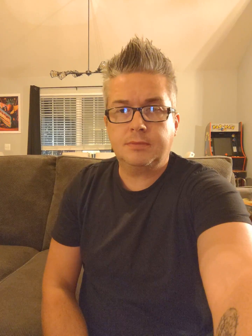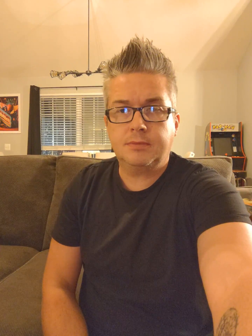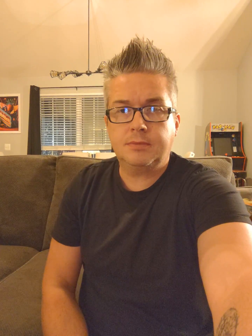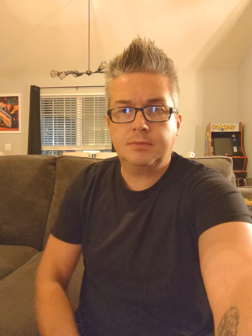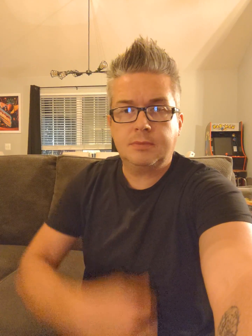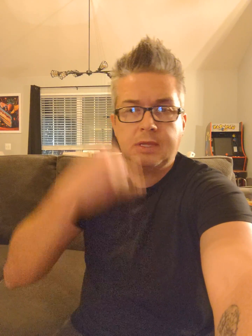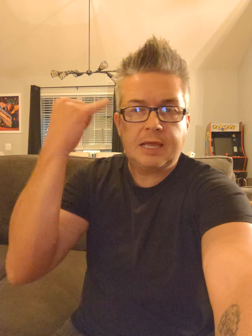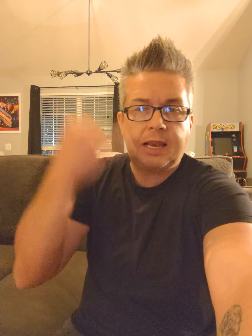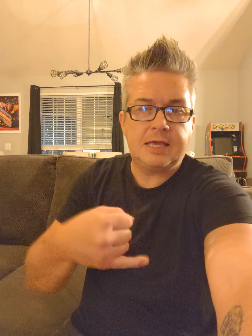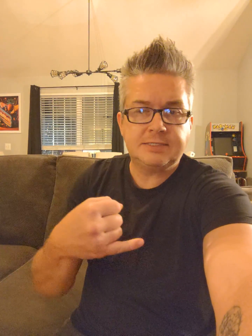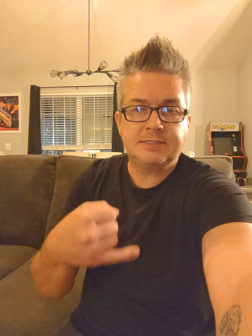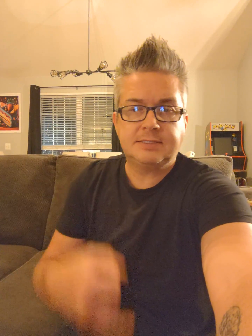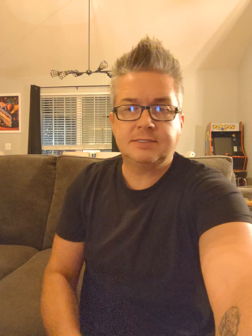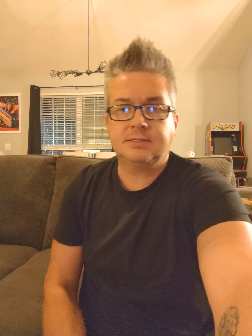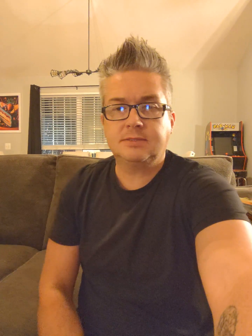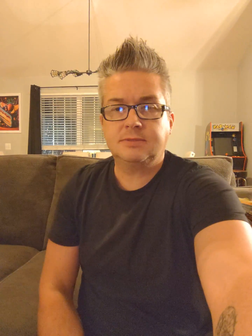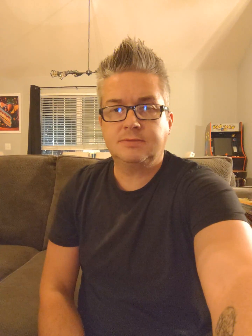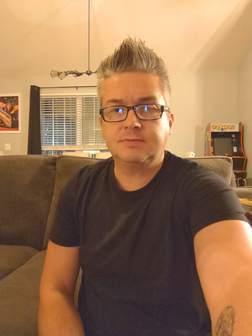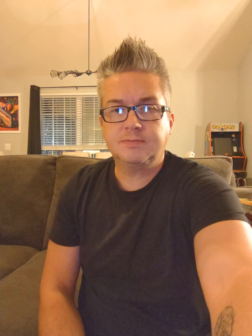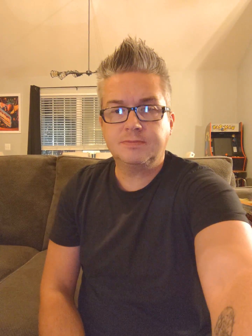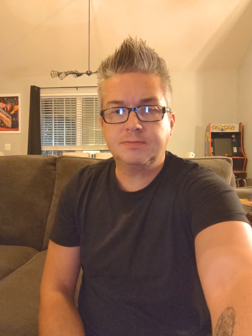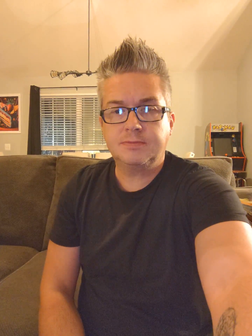last